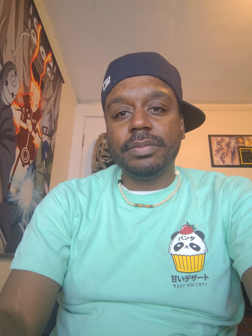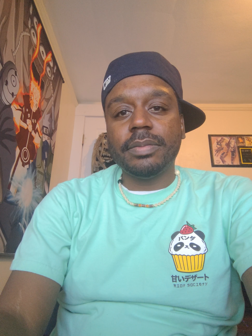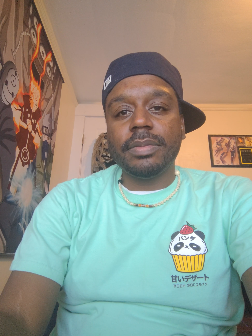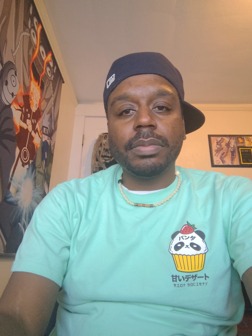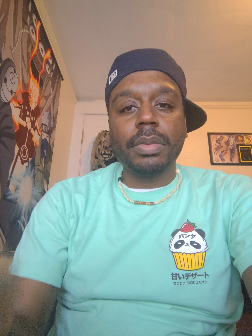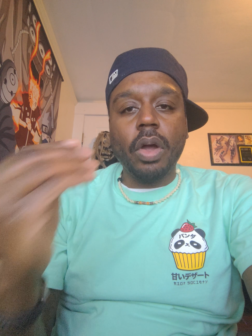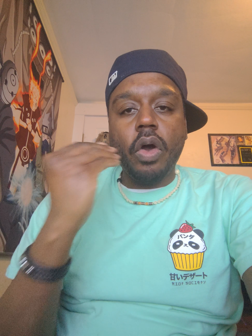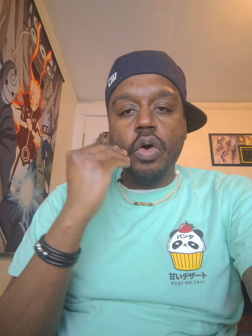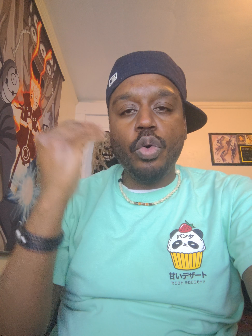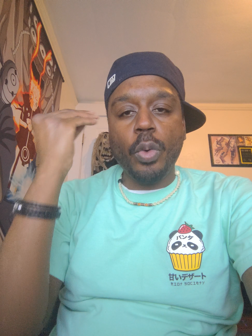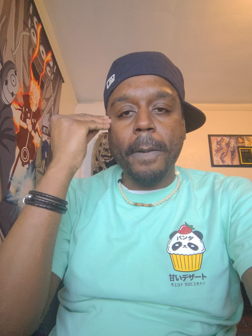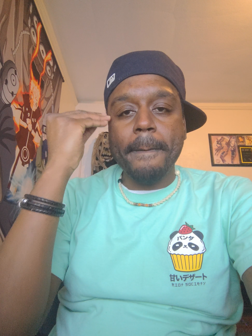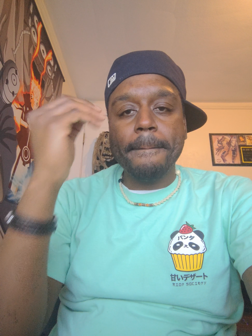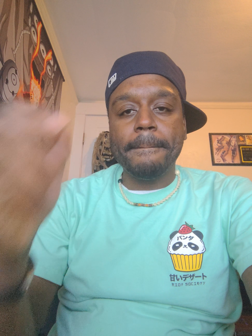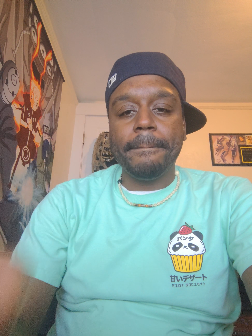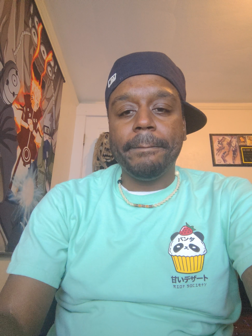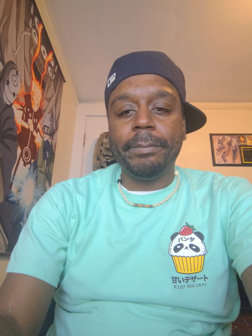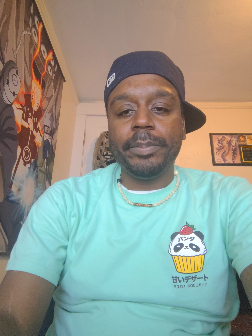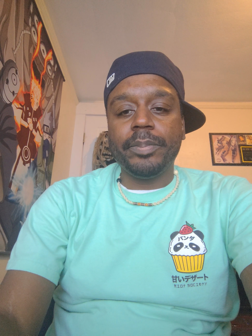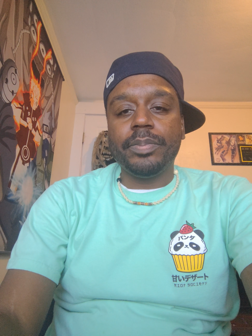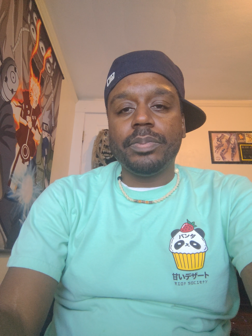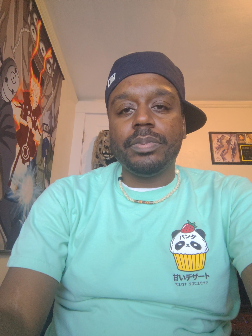home